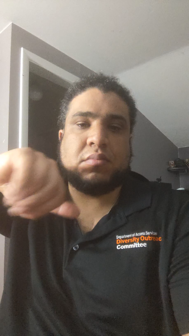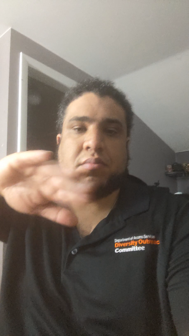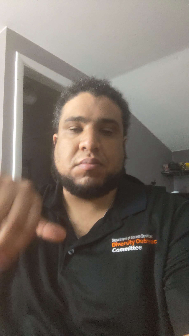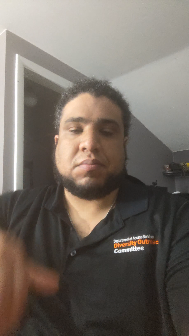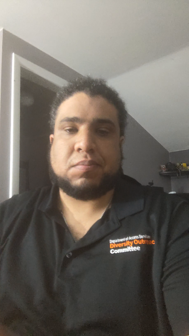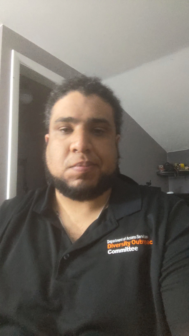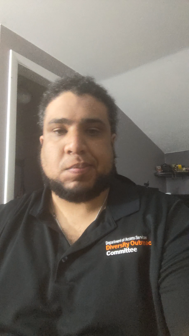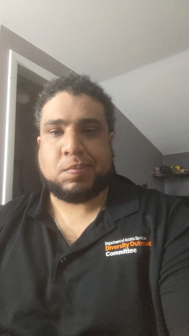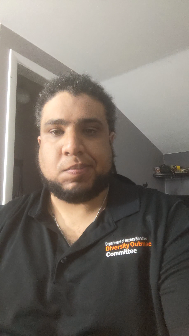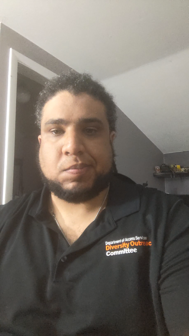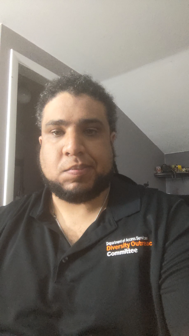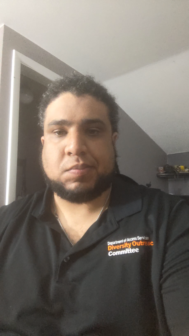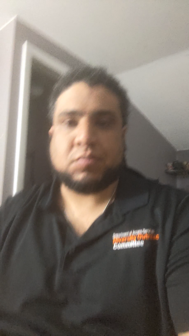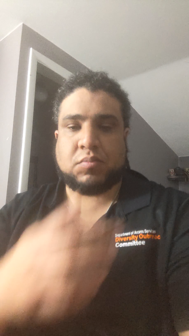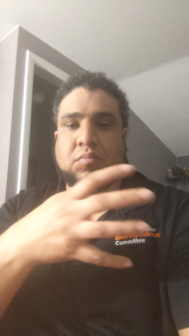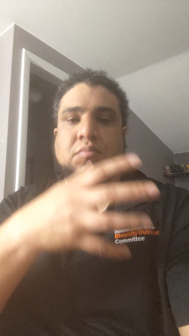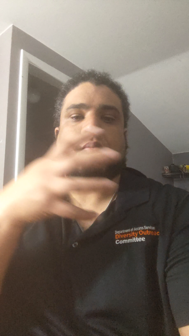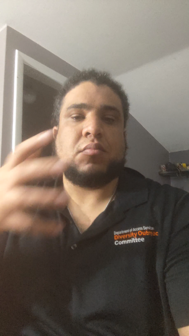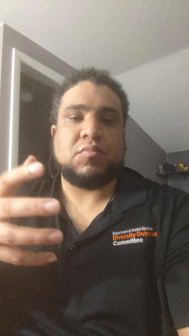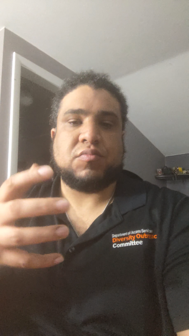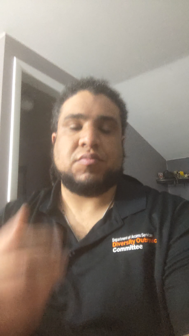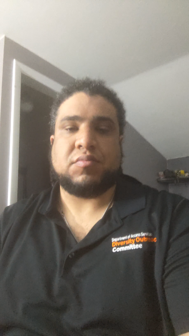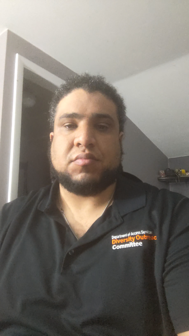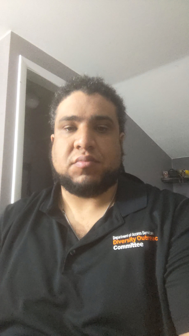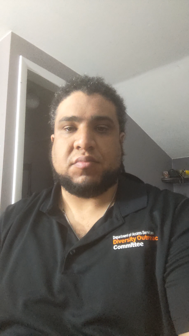much